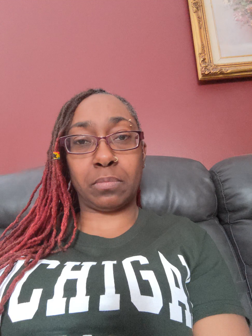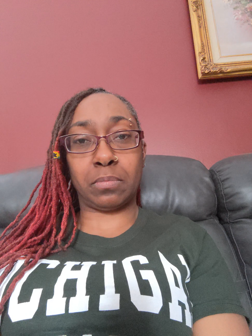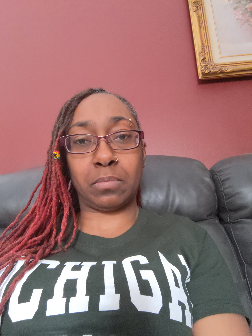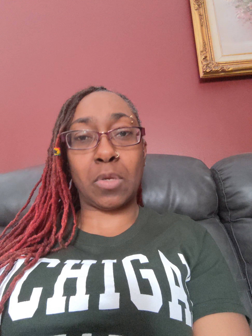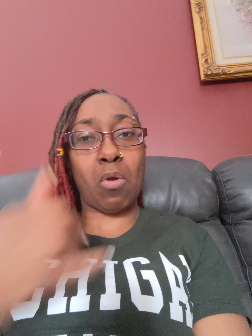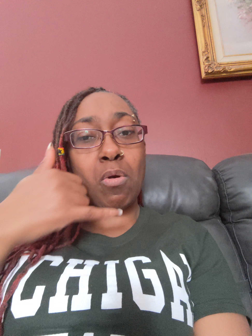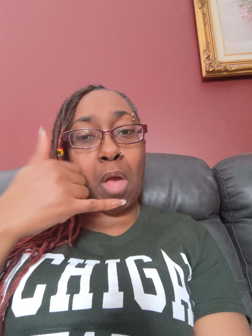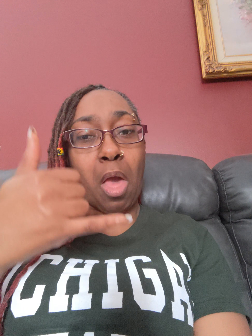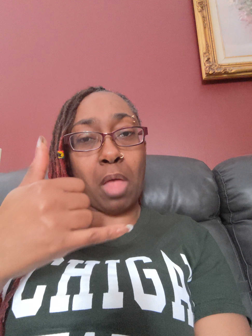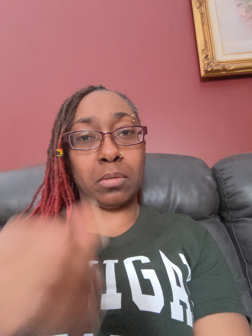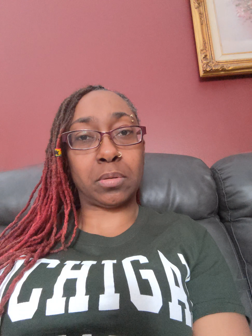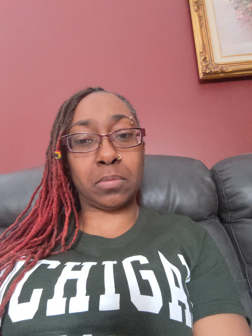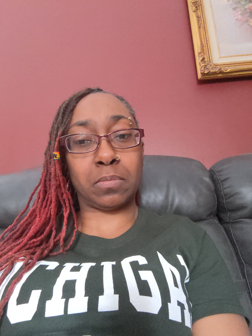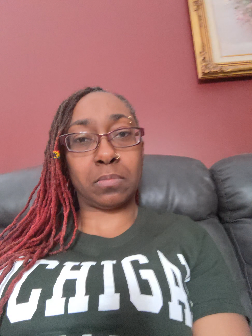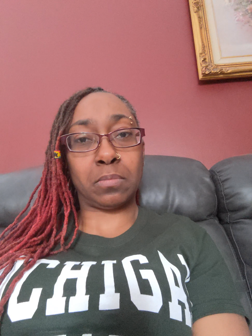call on the phone